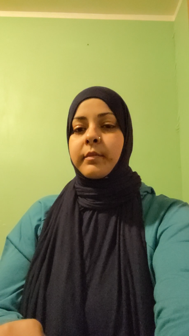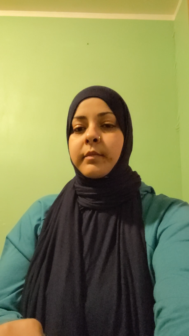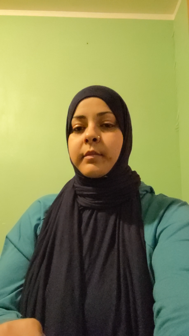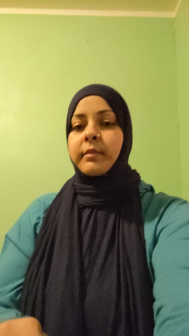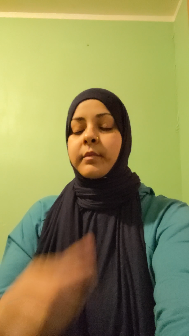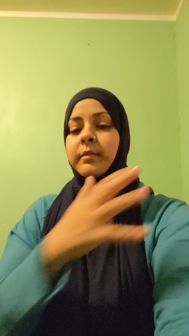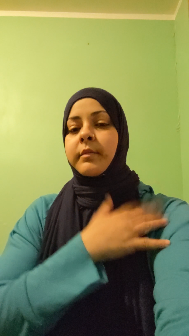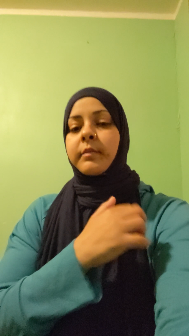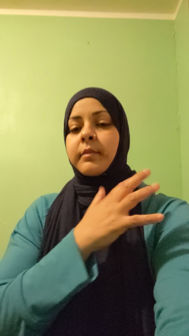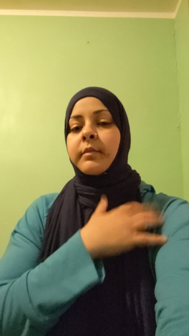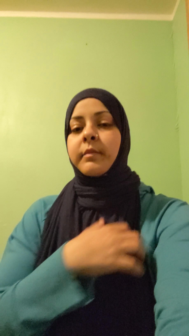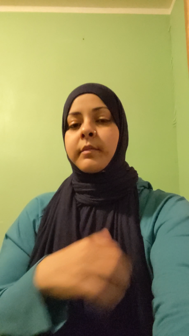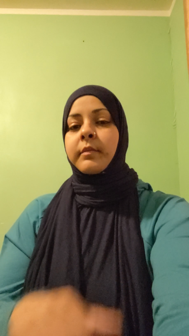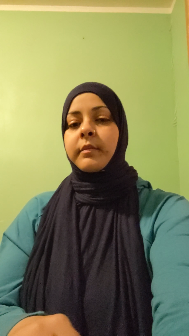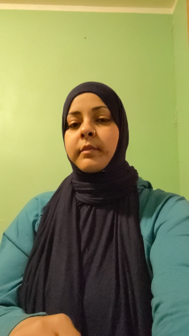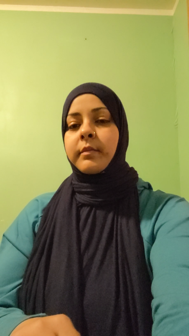bear